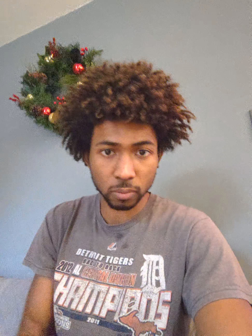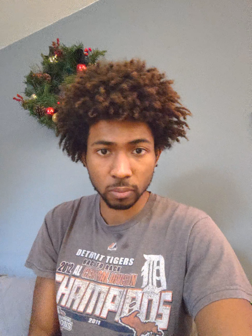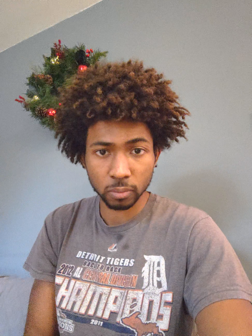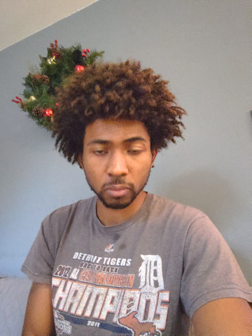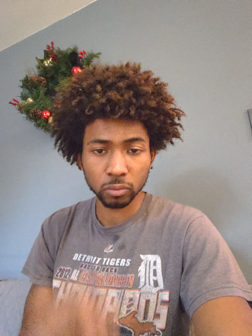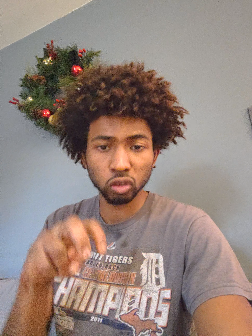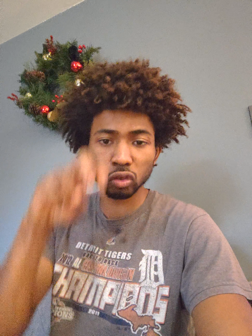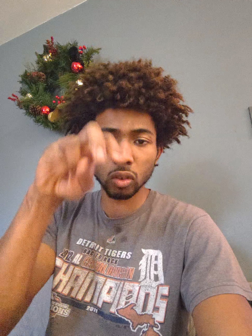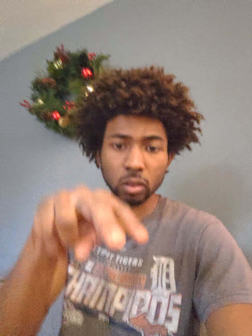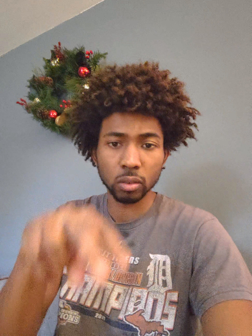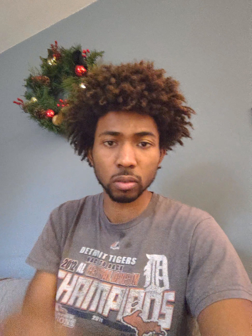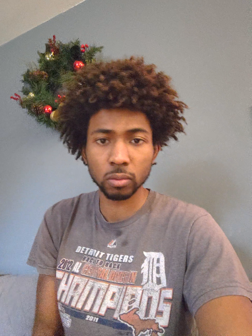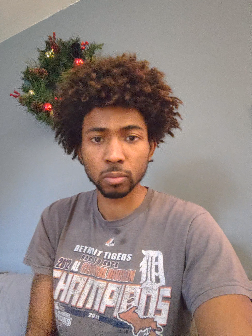jump